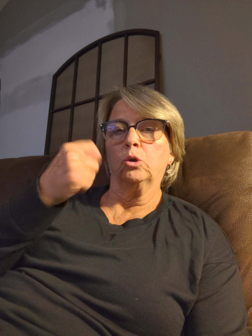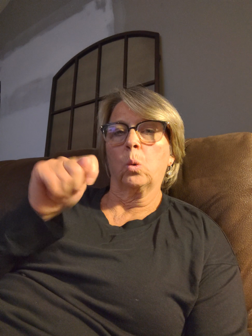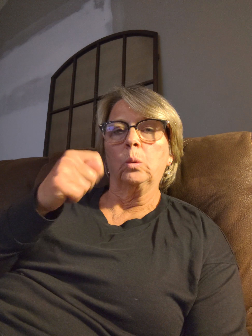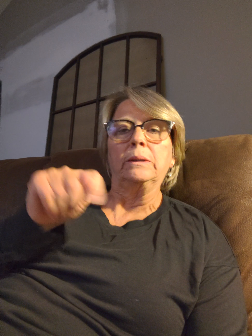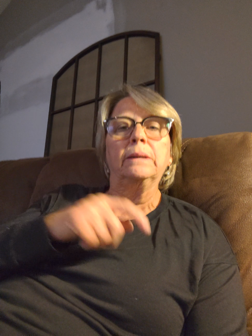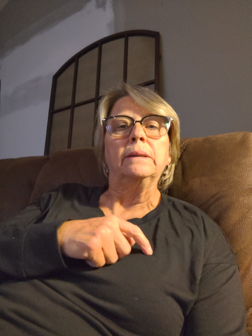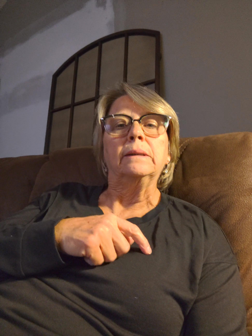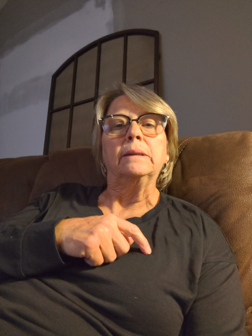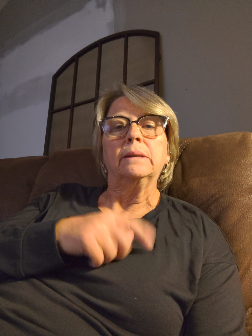toy